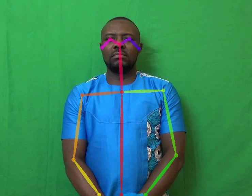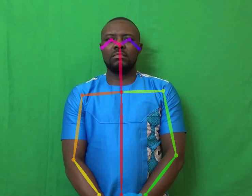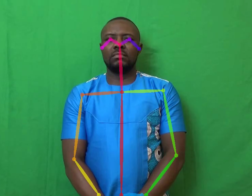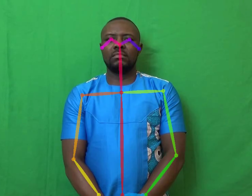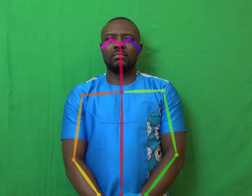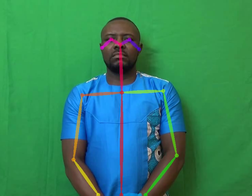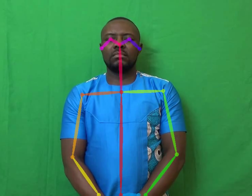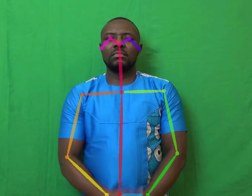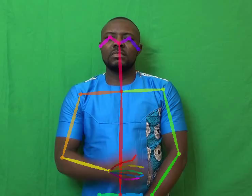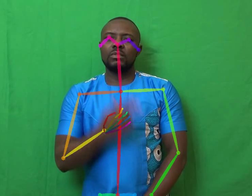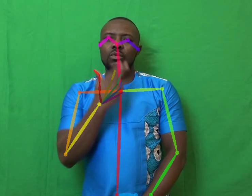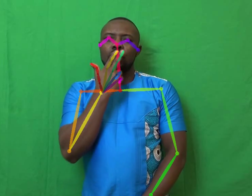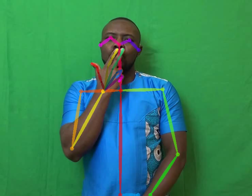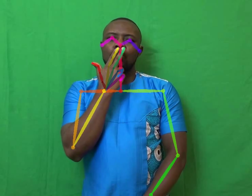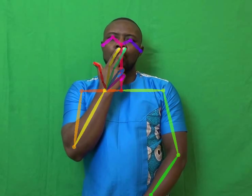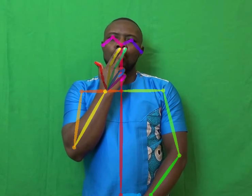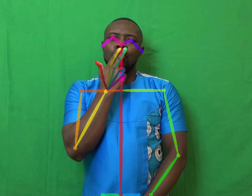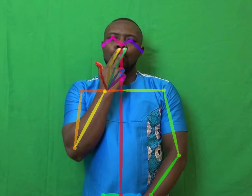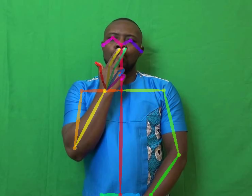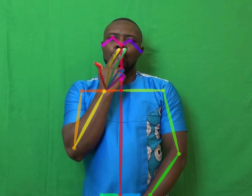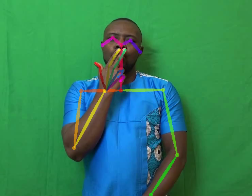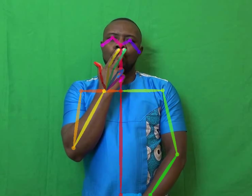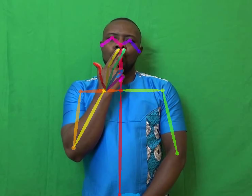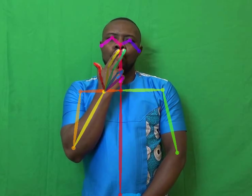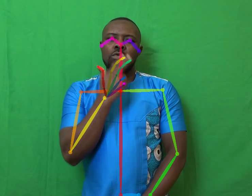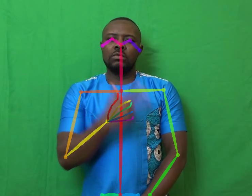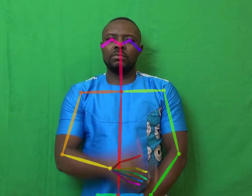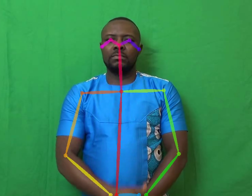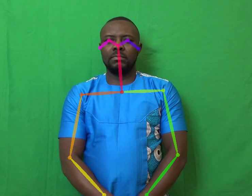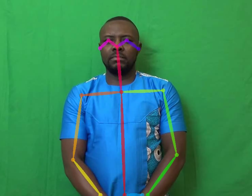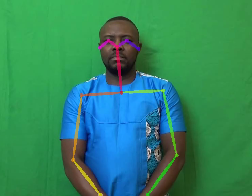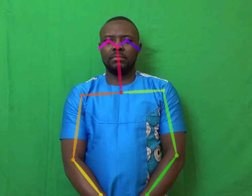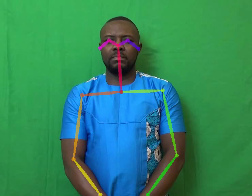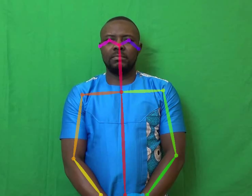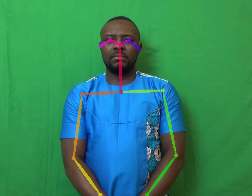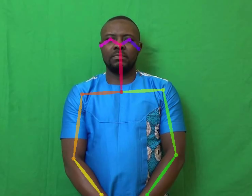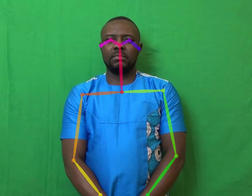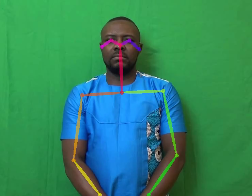smoking